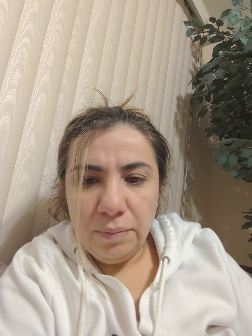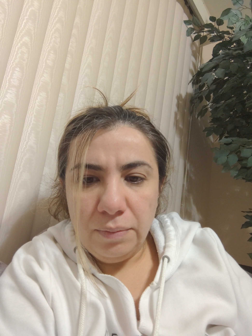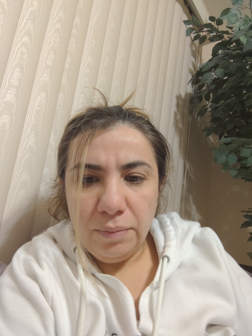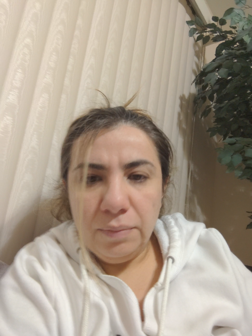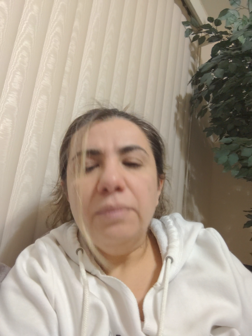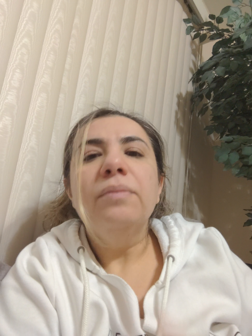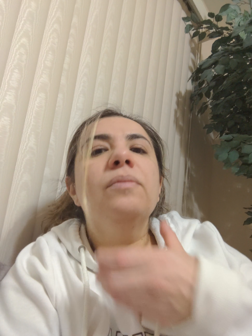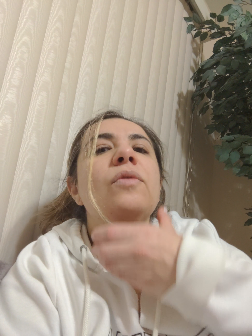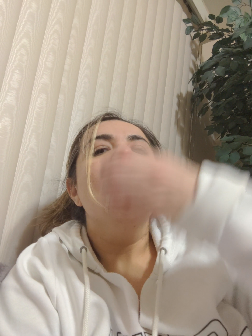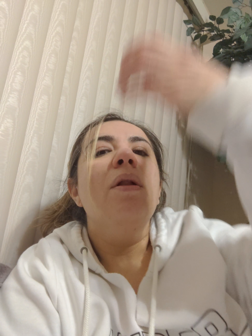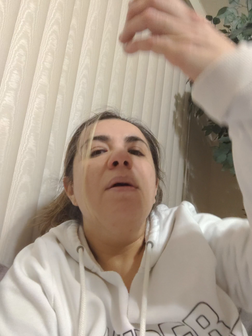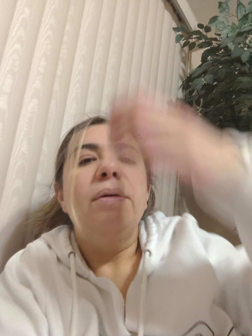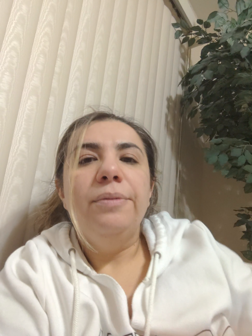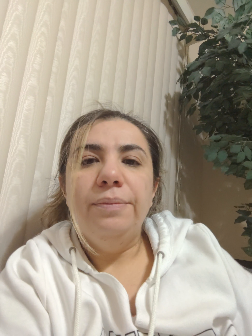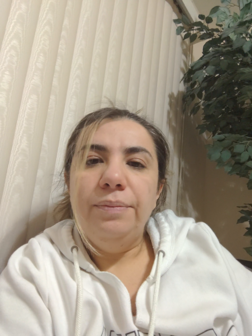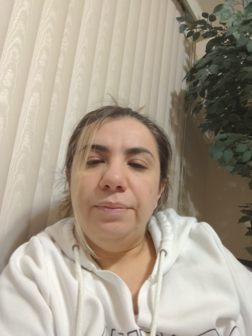giraffe